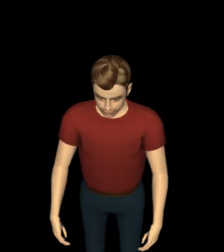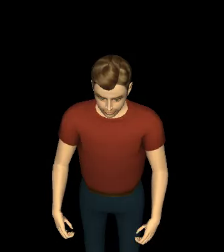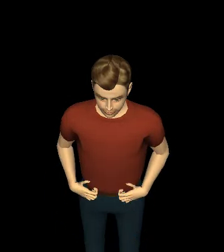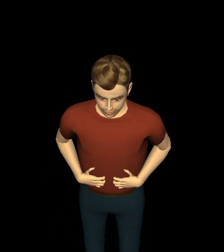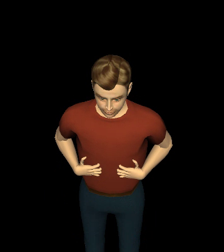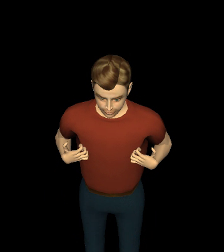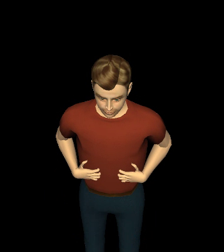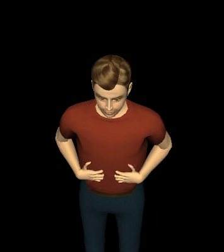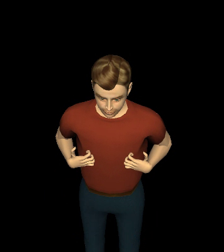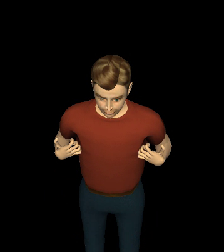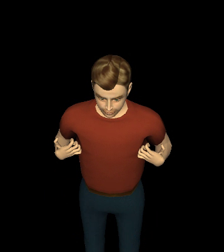غضب